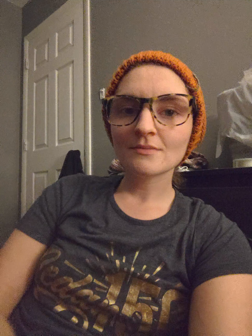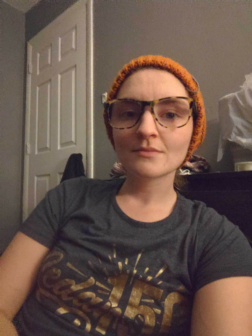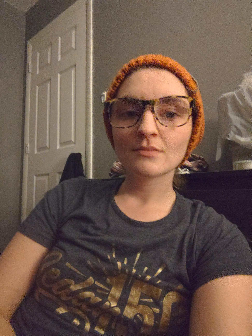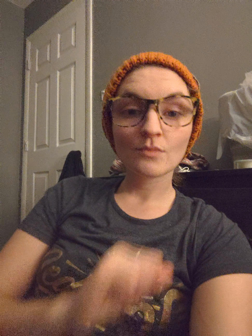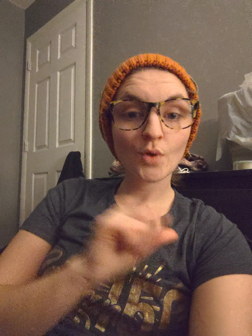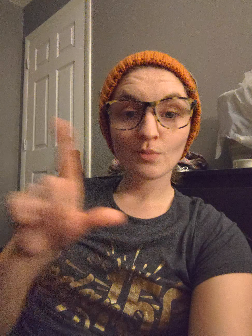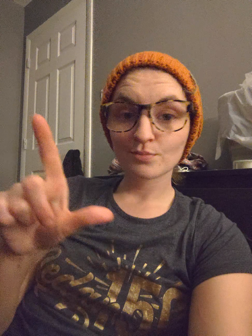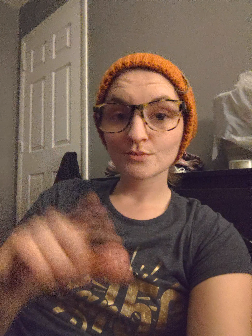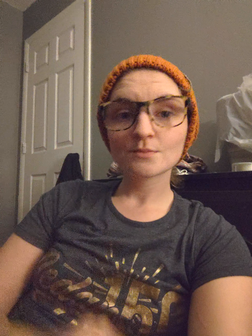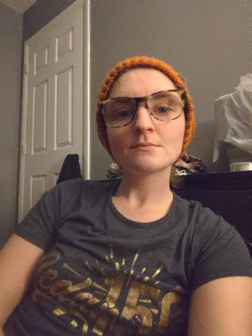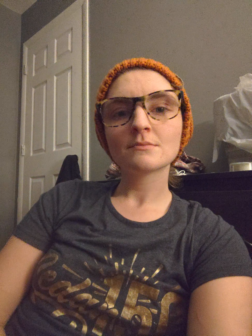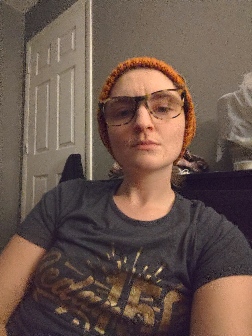all